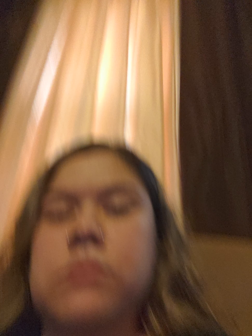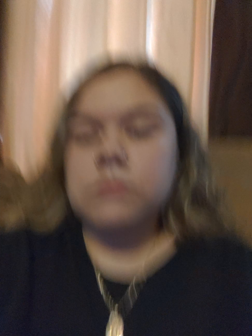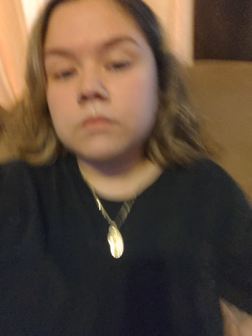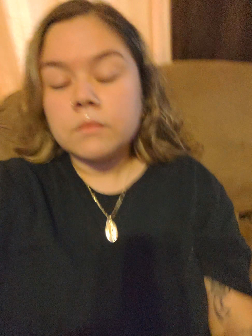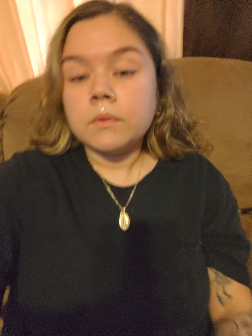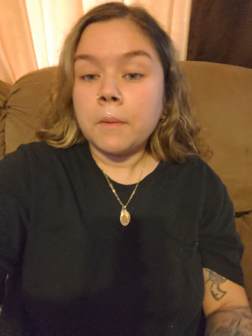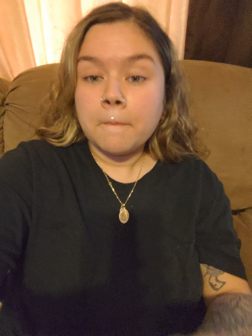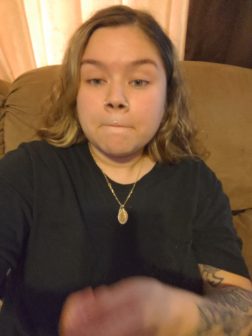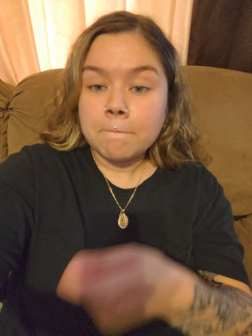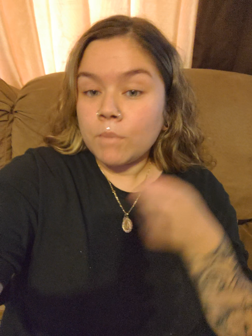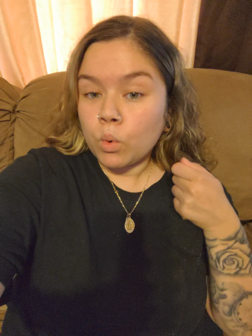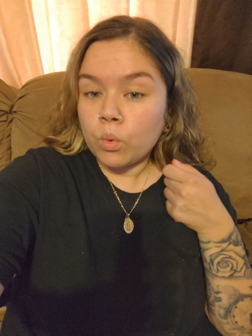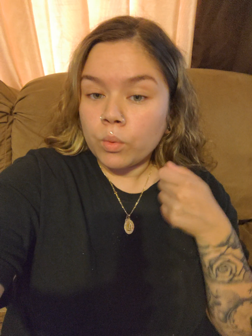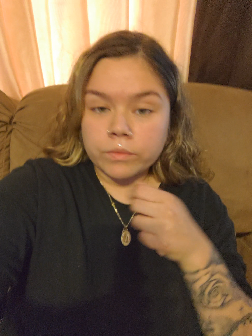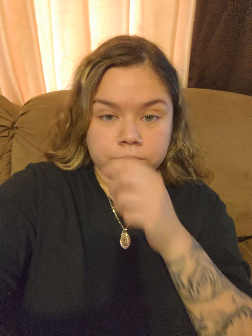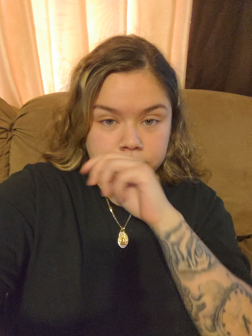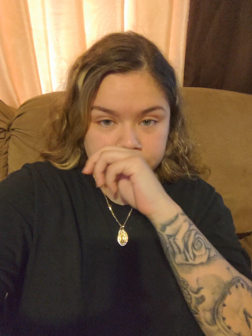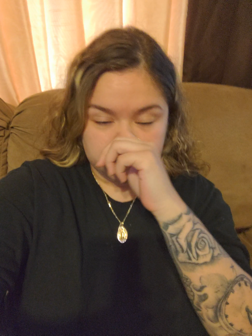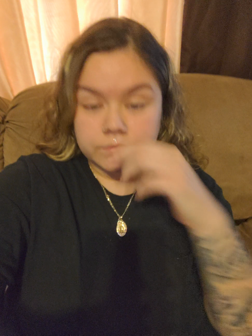pull